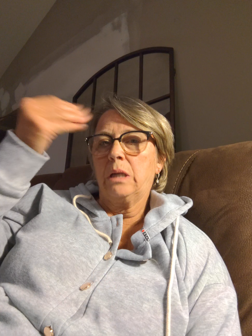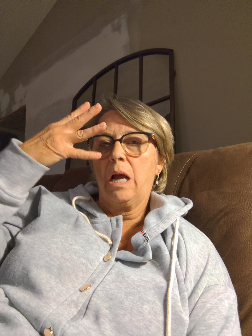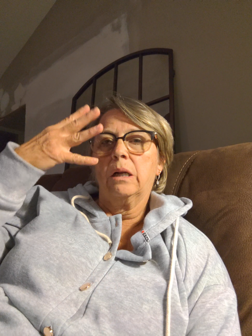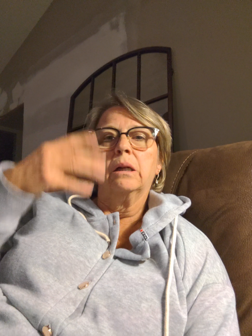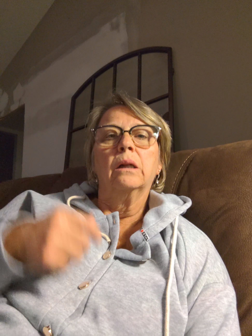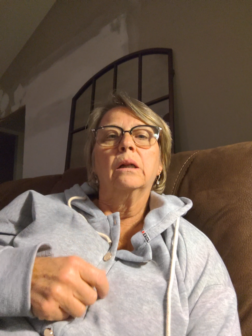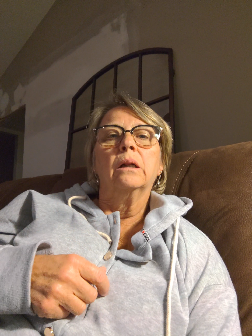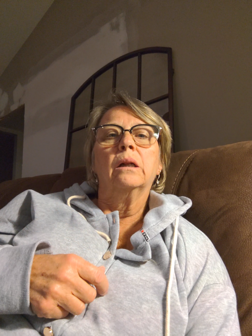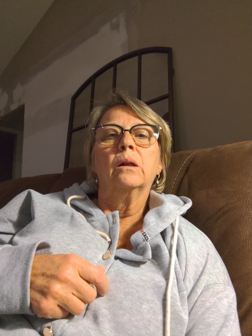sun